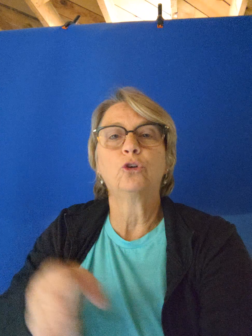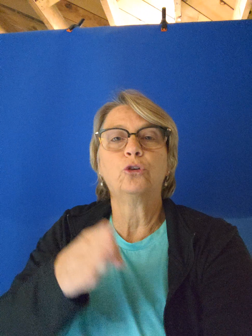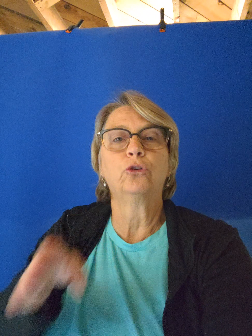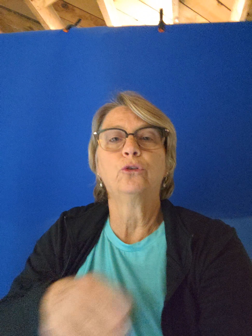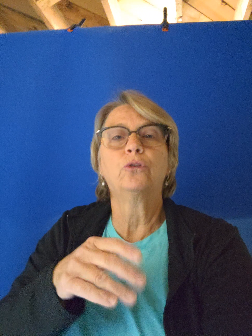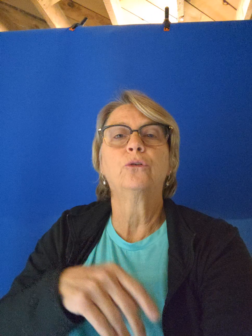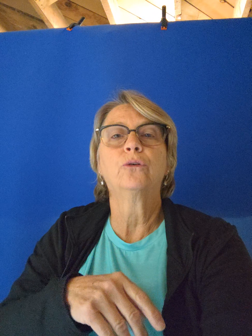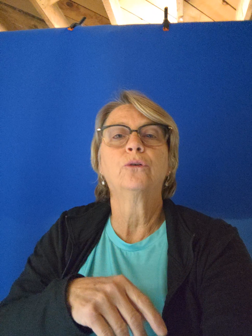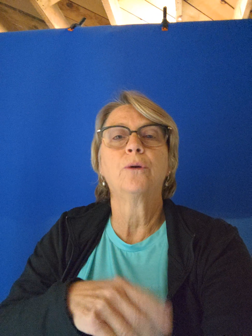dryer